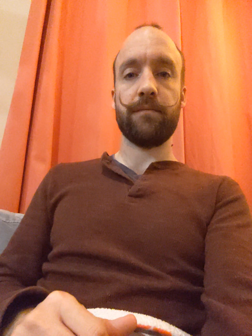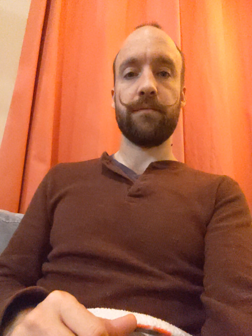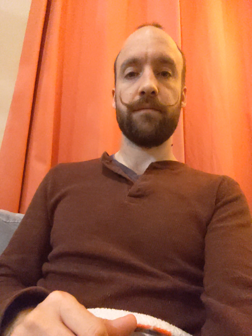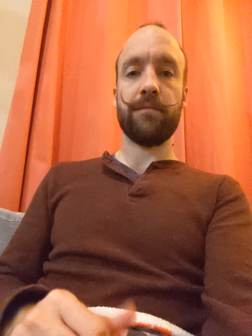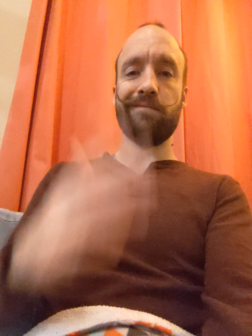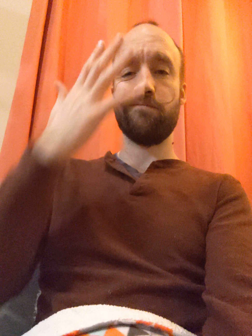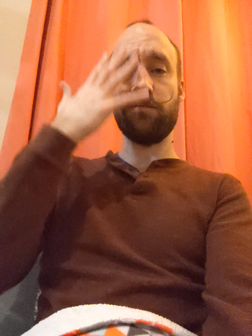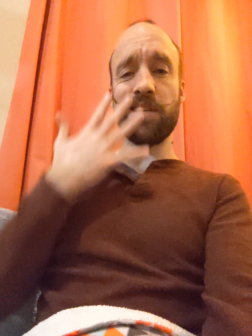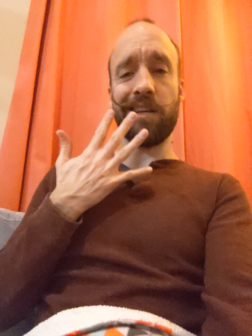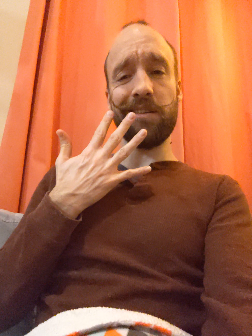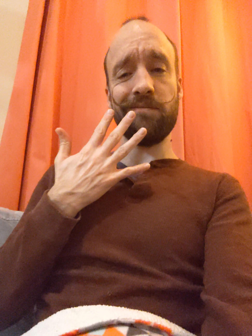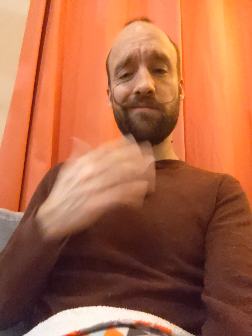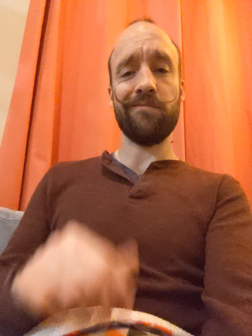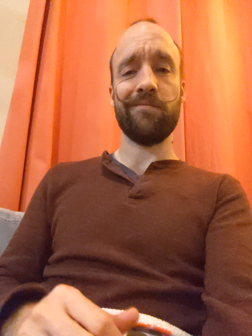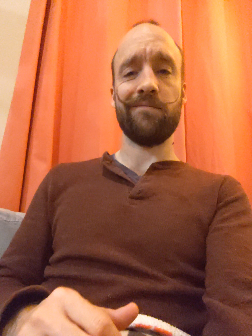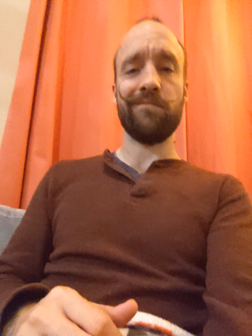sad